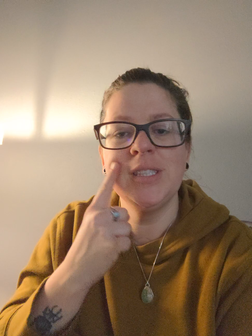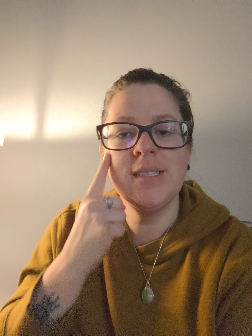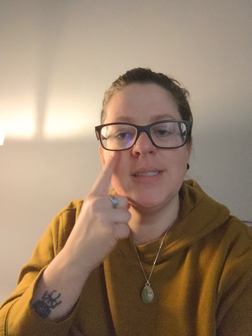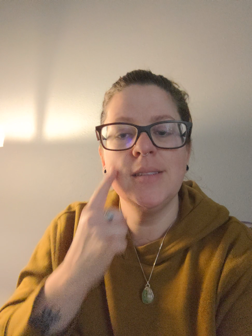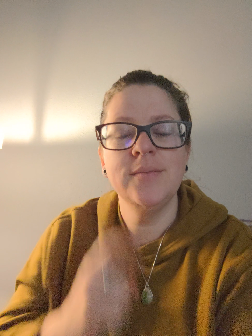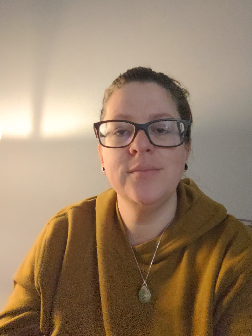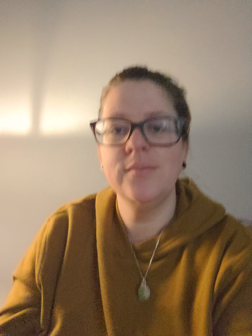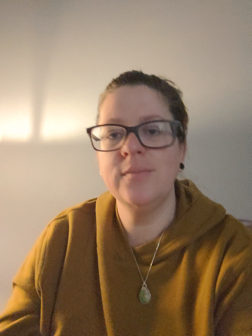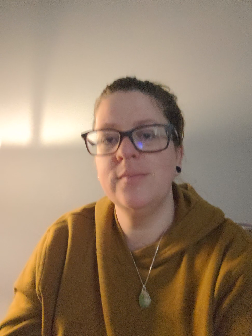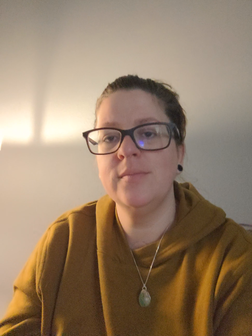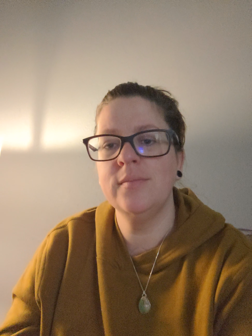cheek